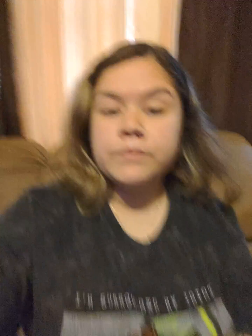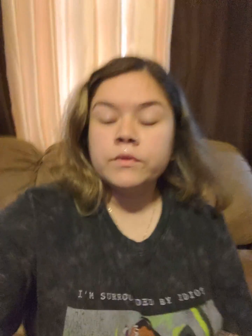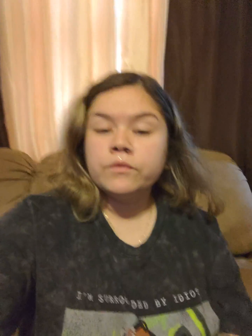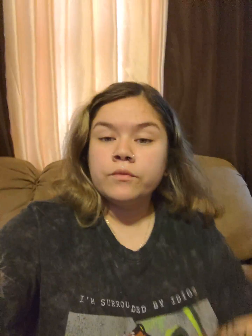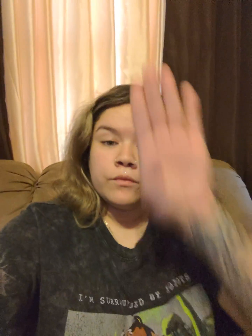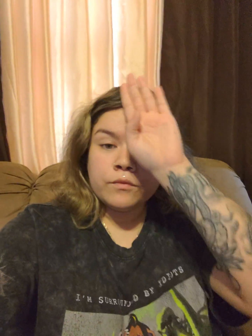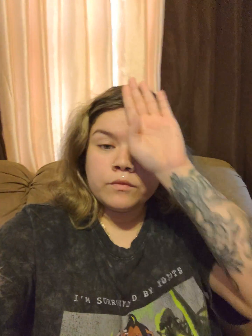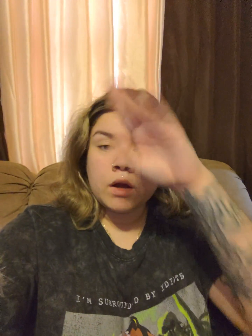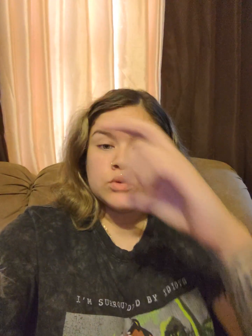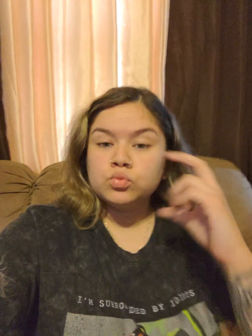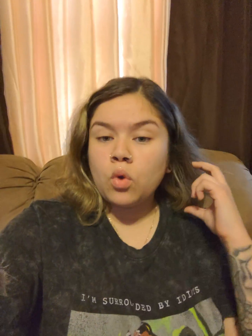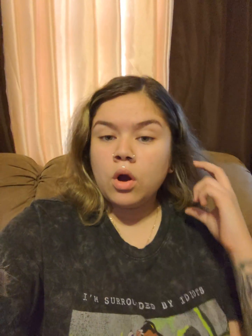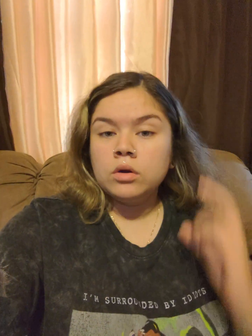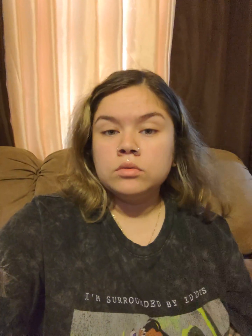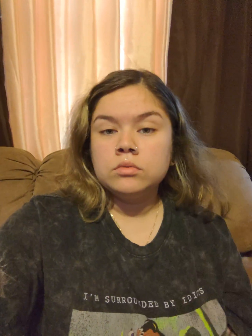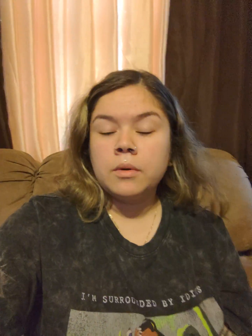fire truck